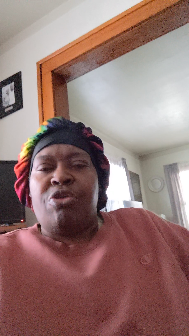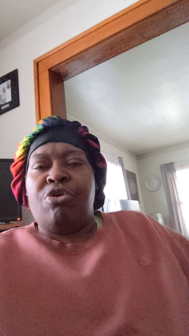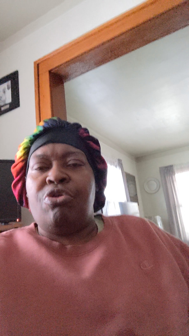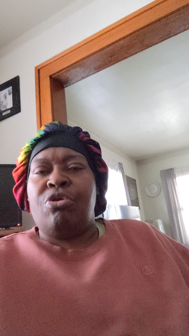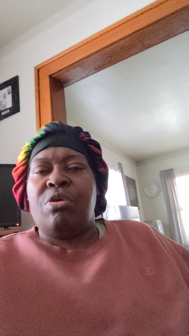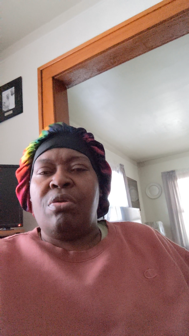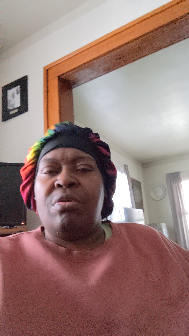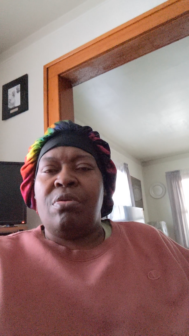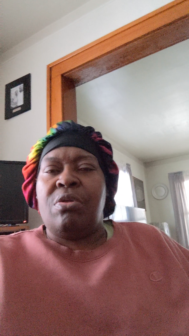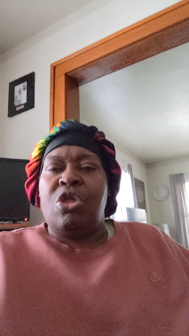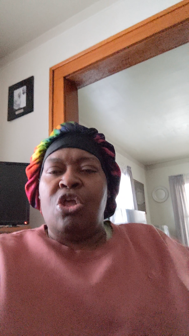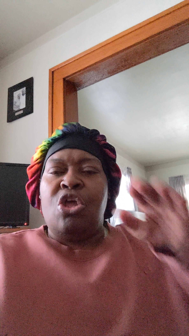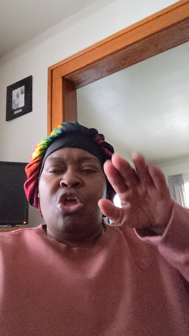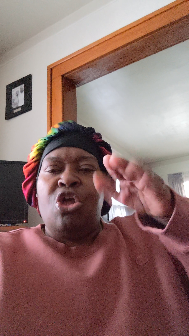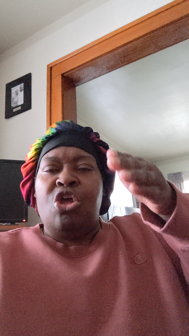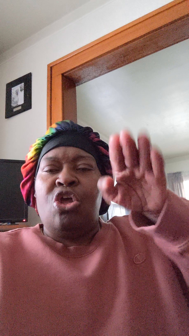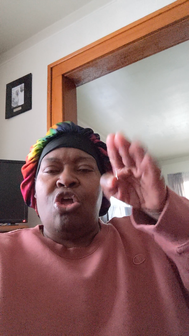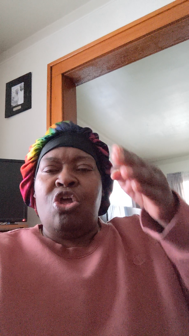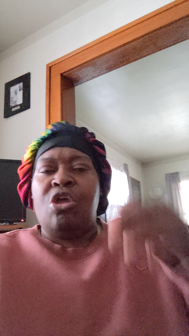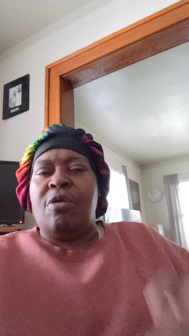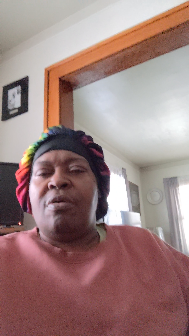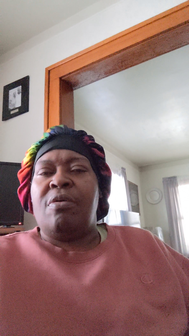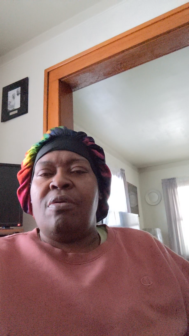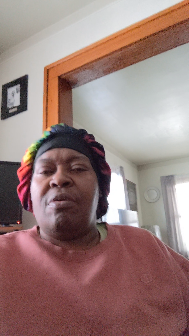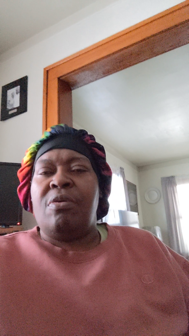cook